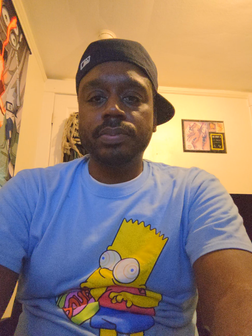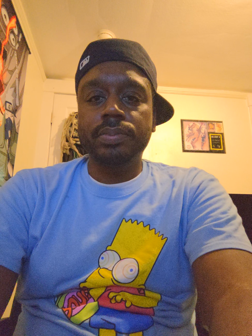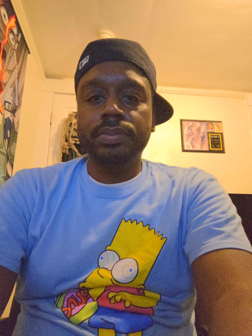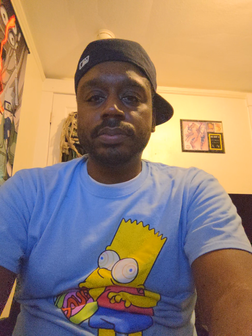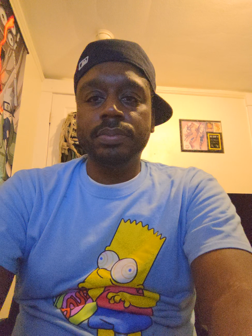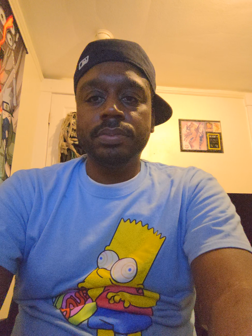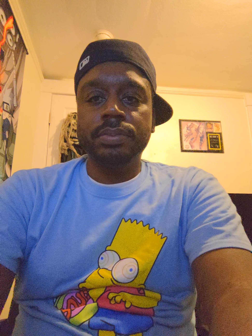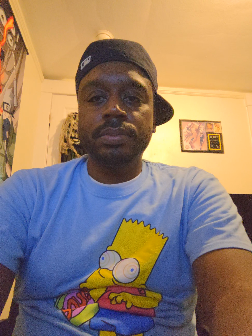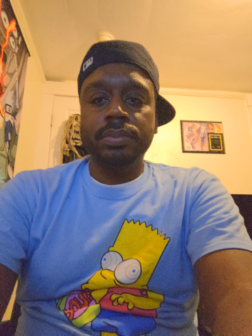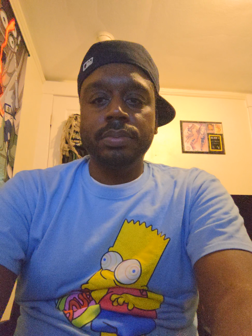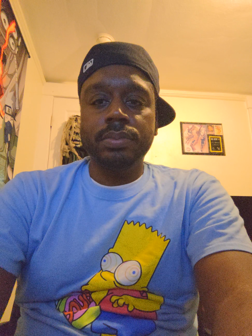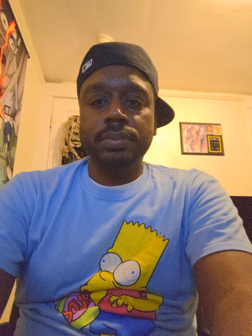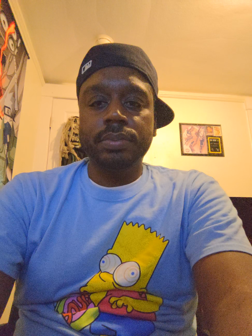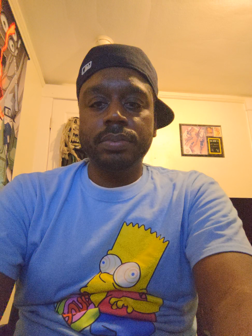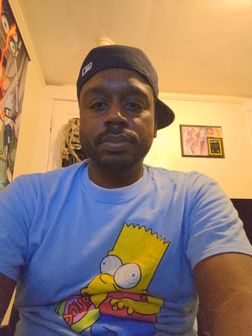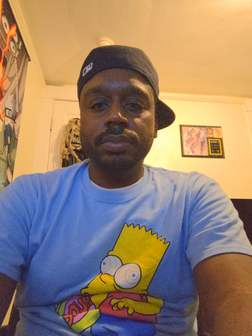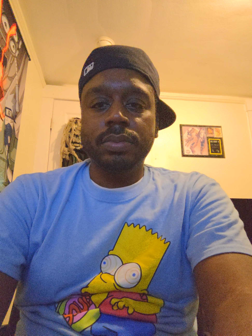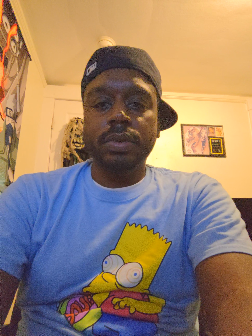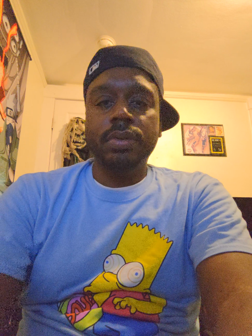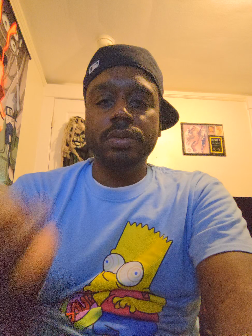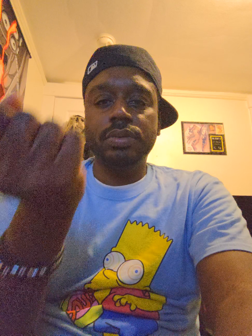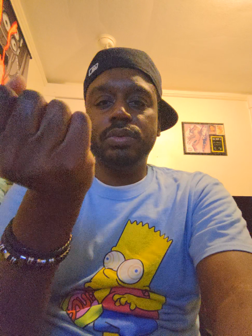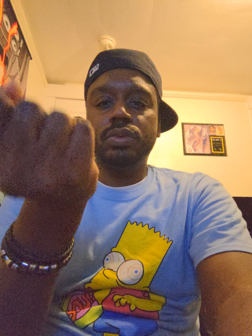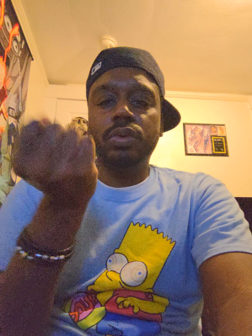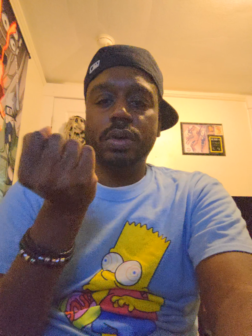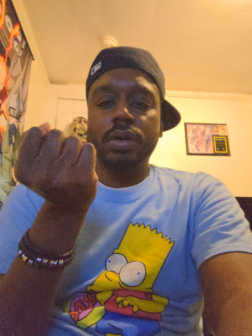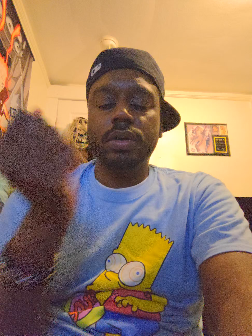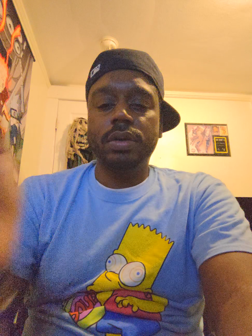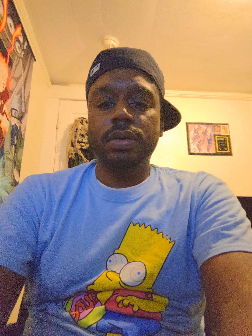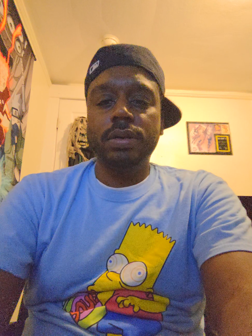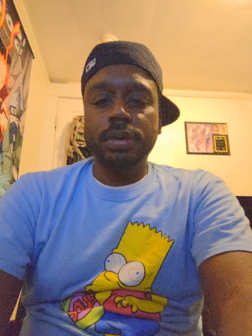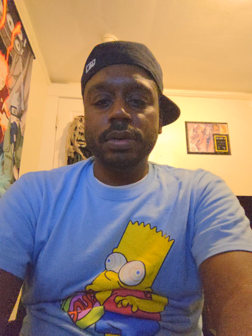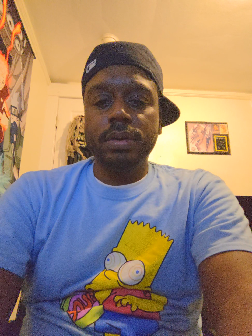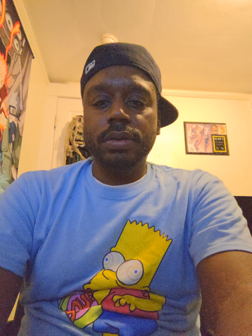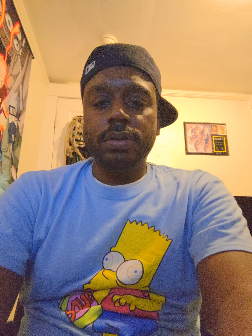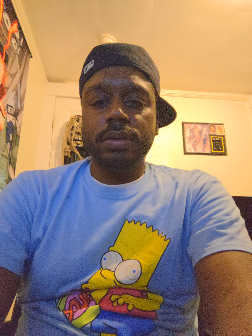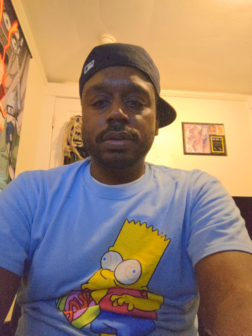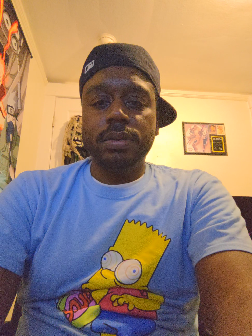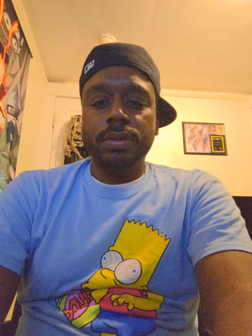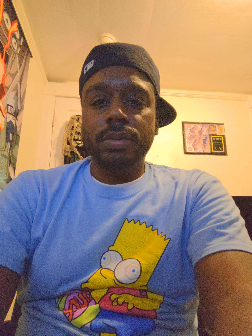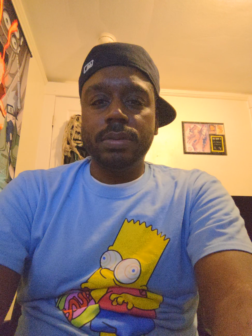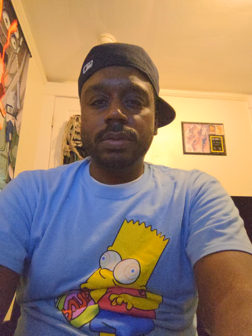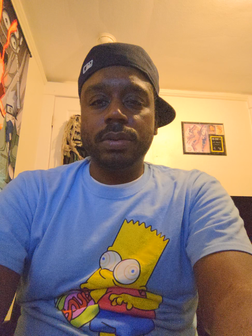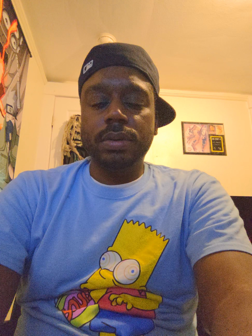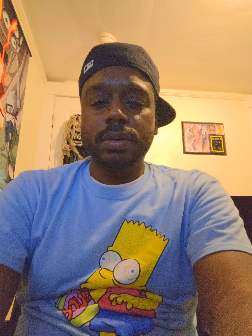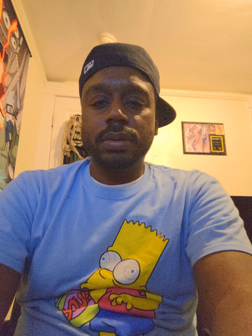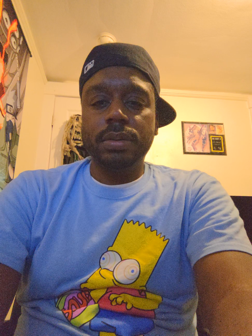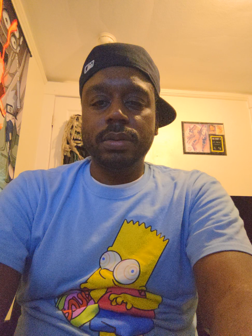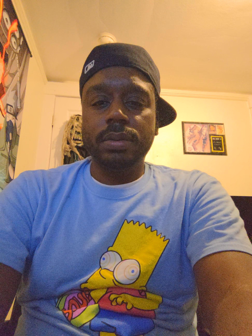drawer